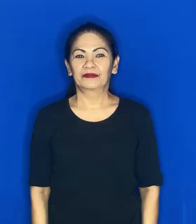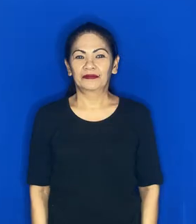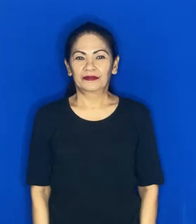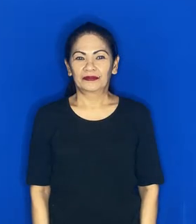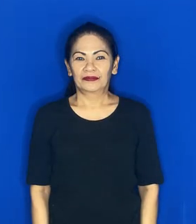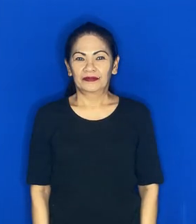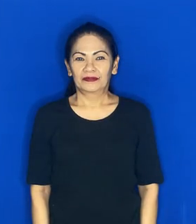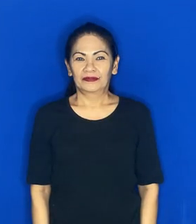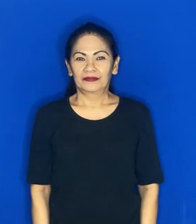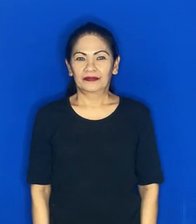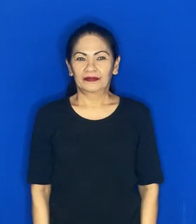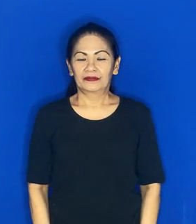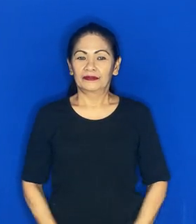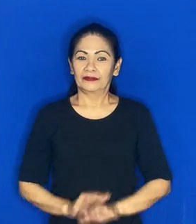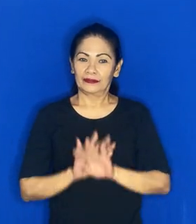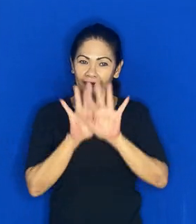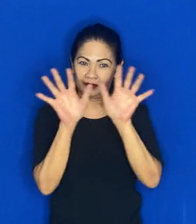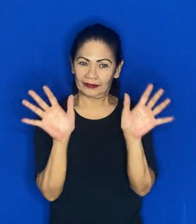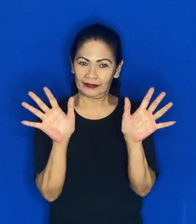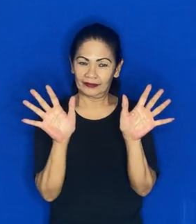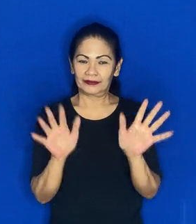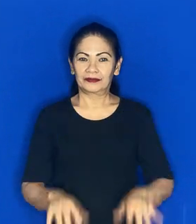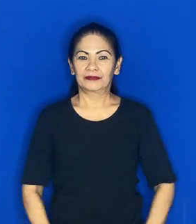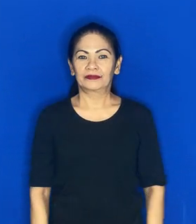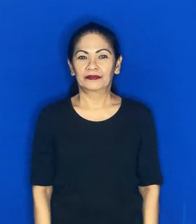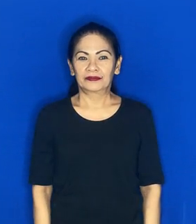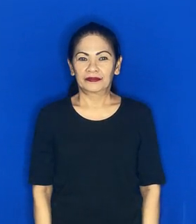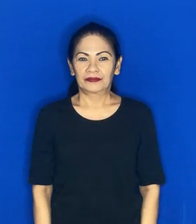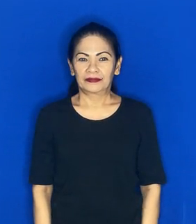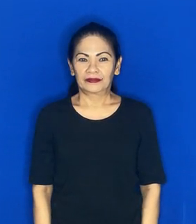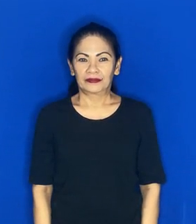light